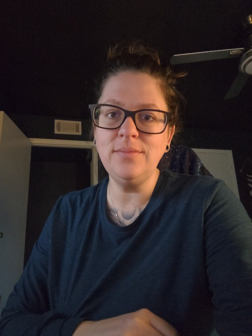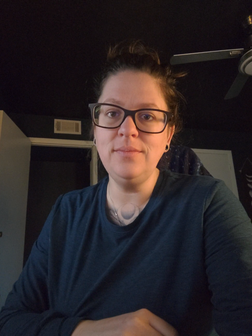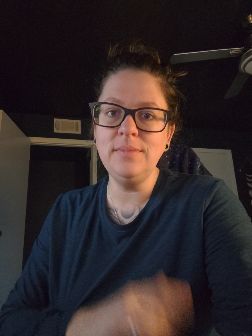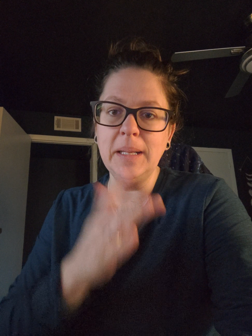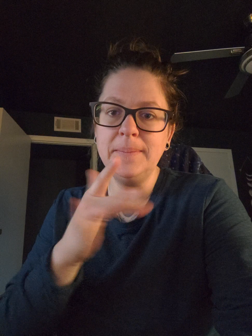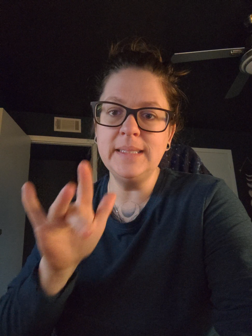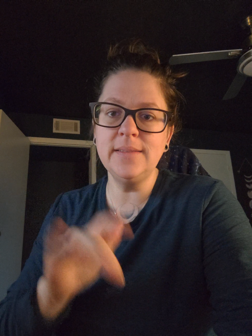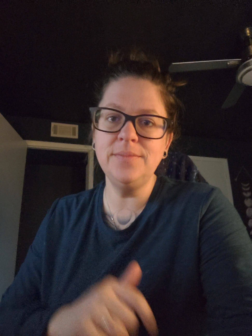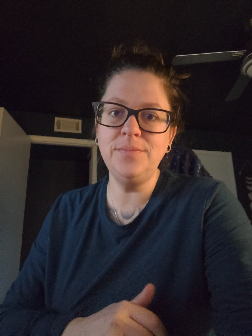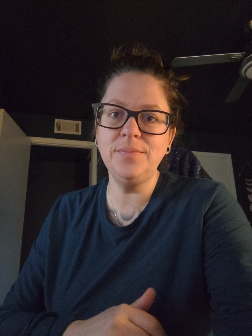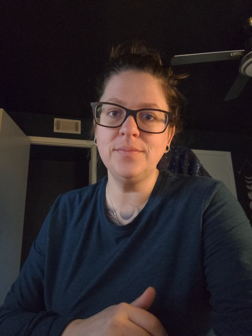empty